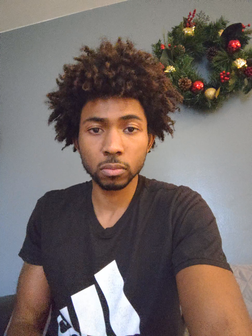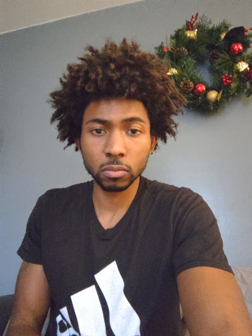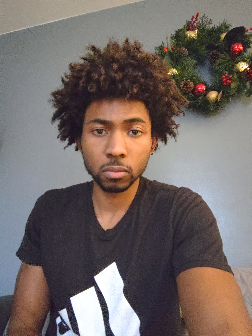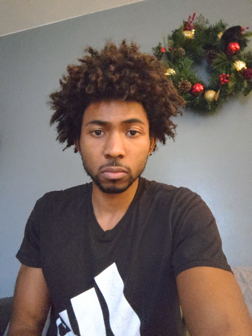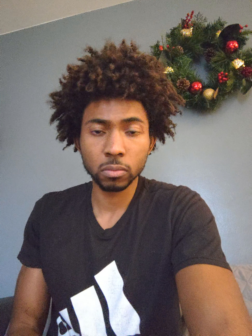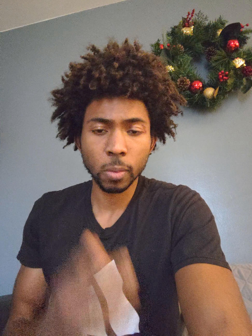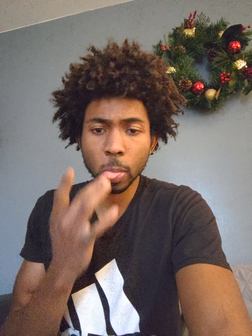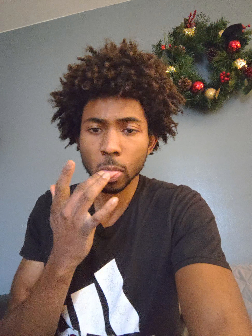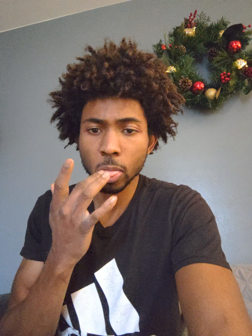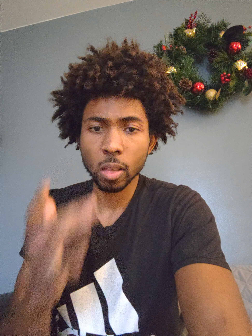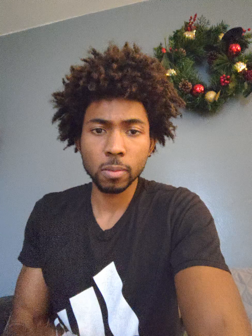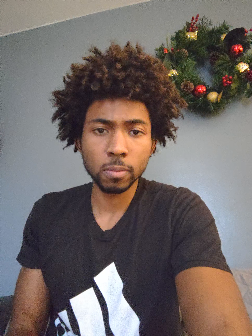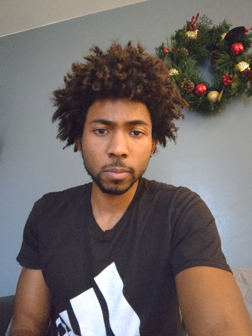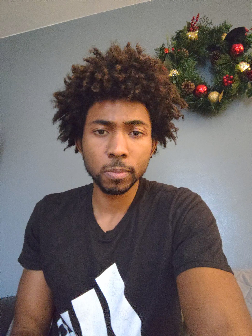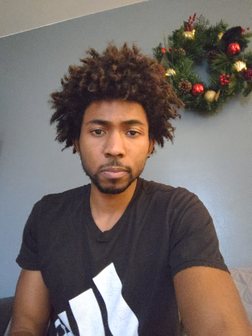taste